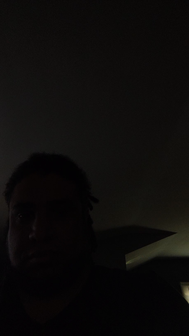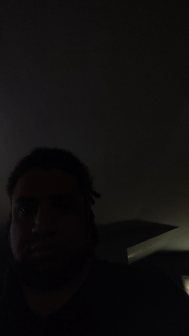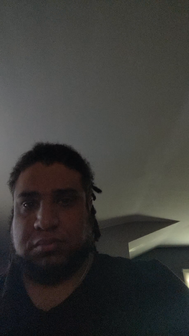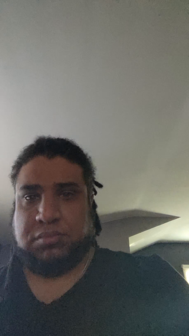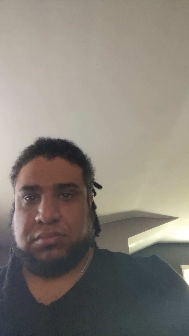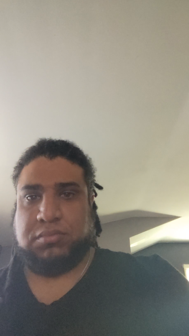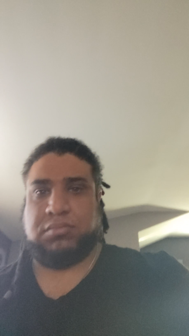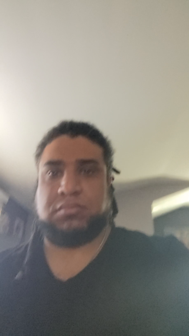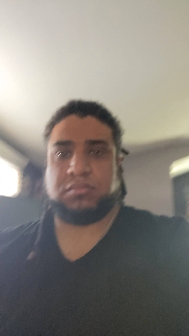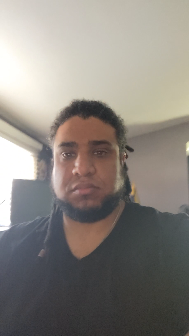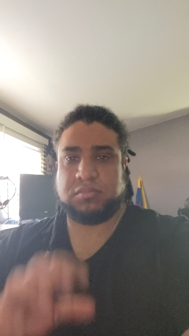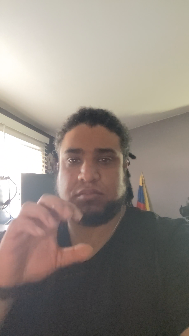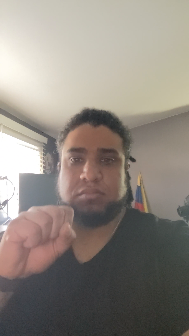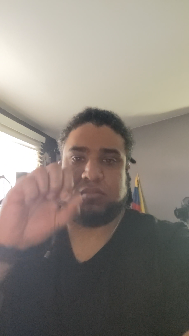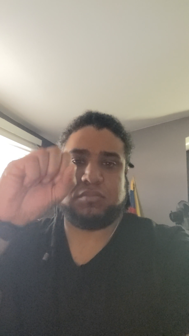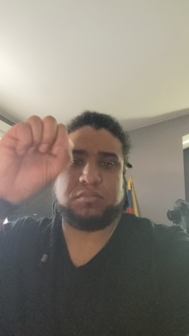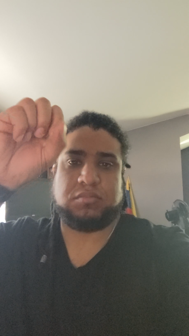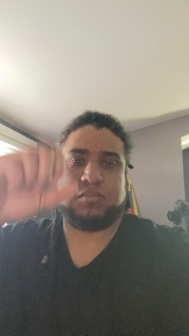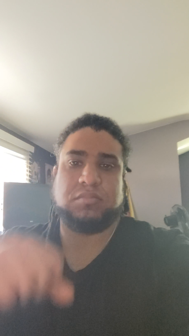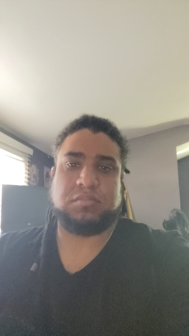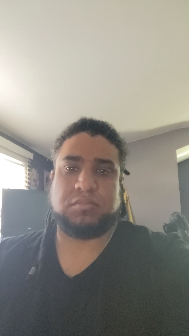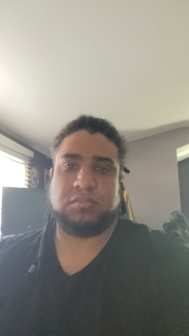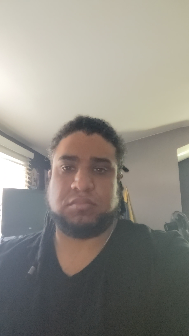ladder